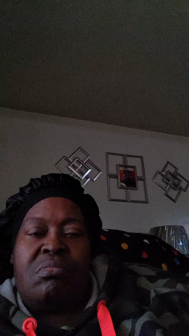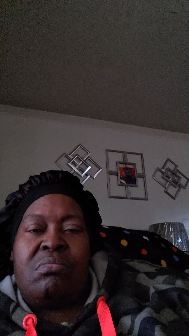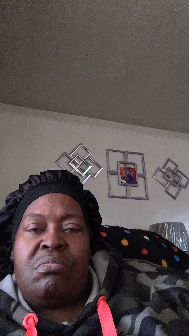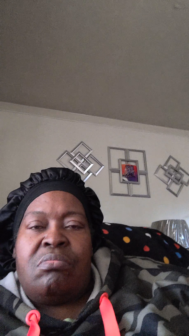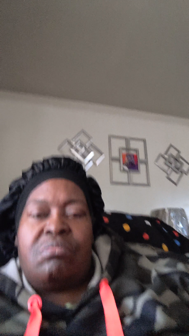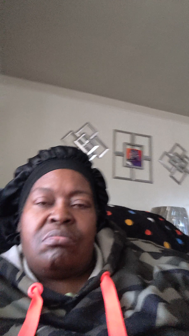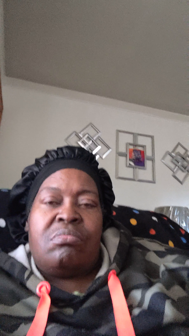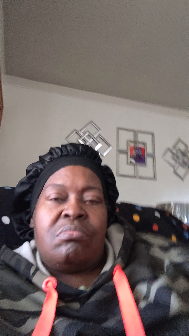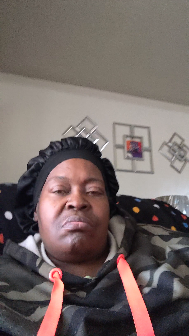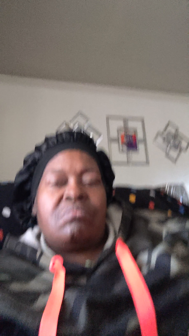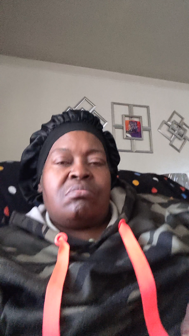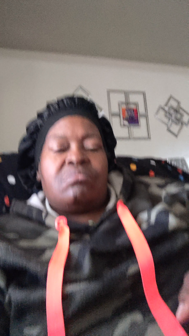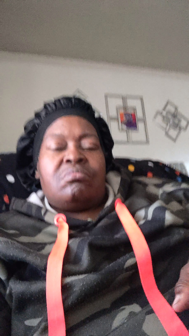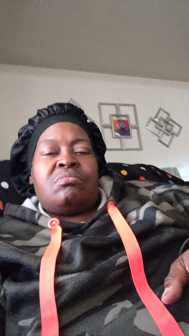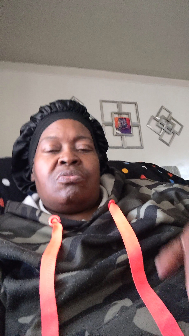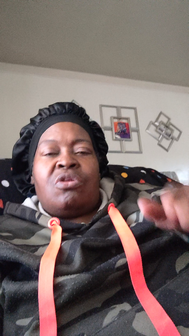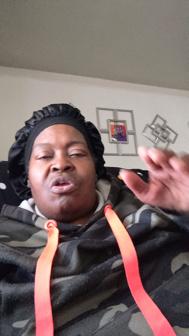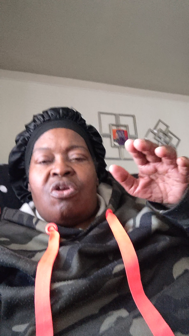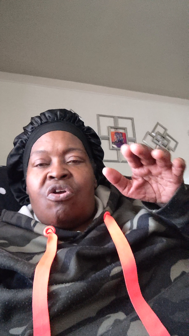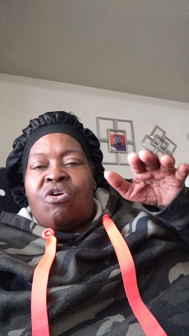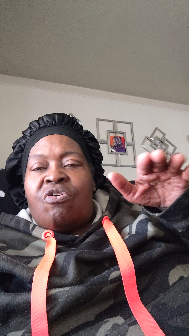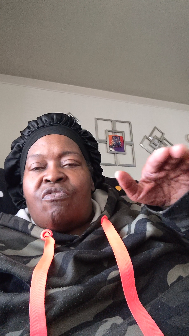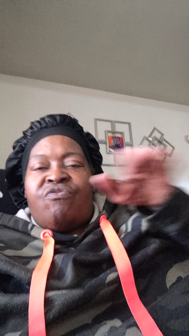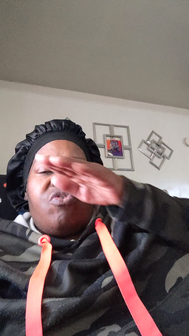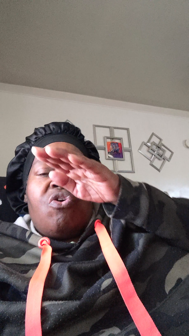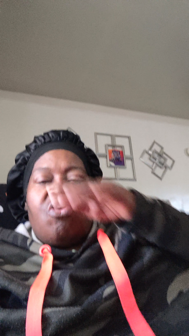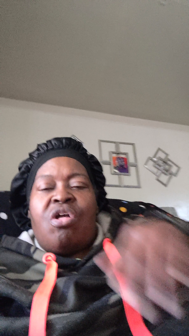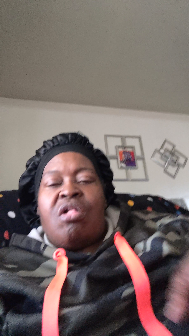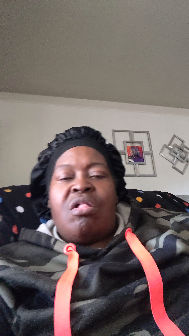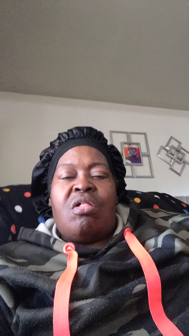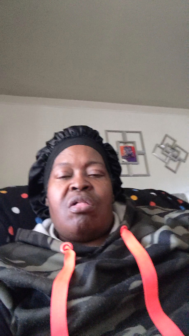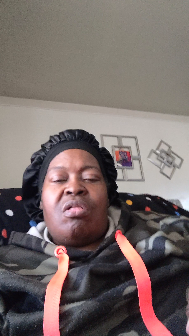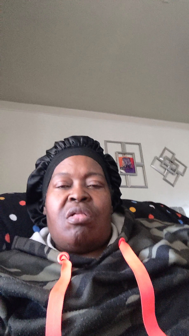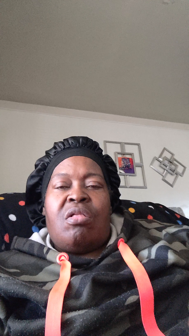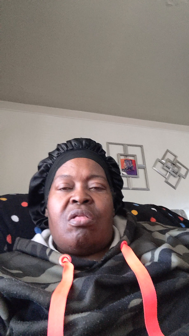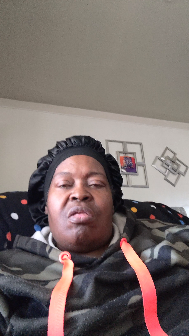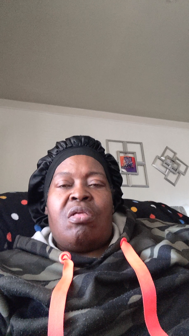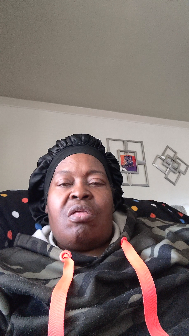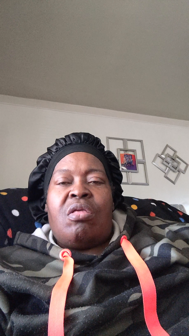full